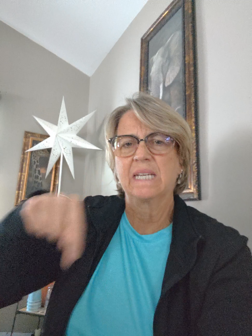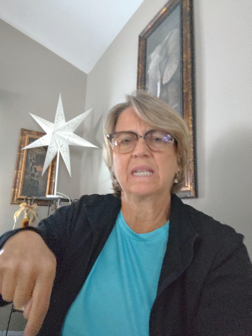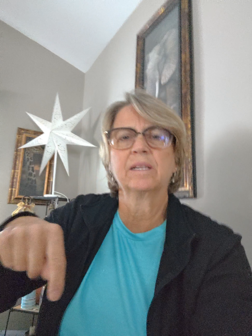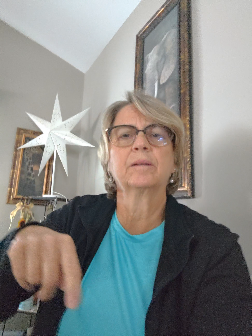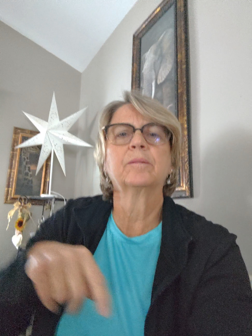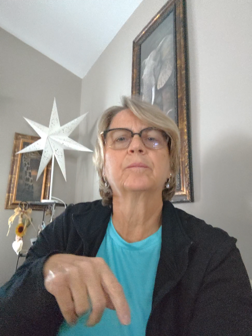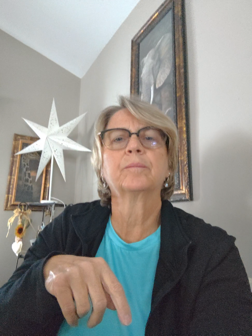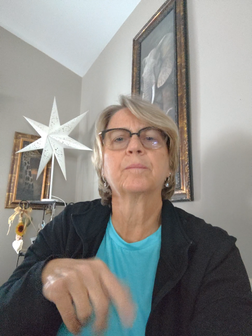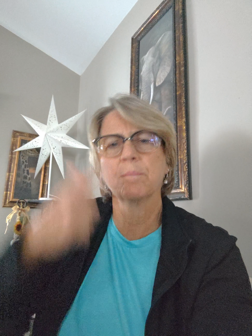feet